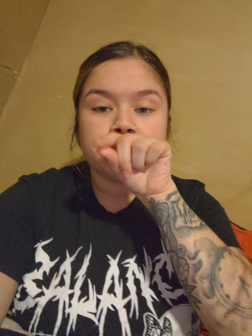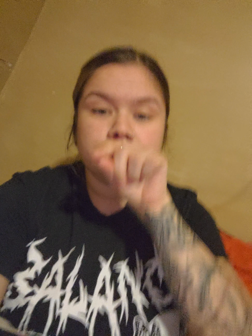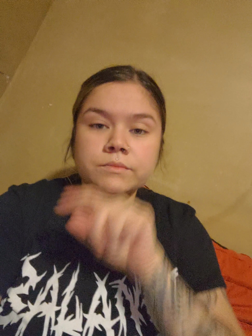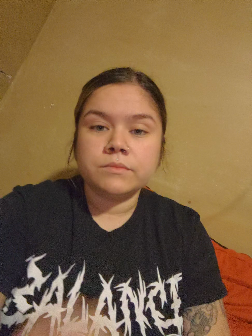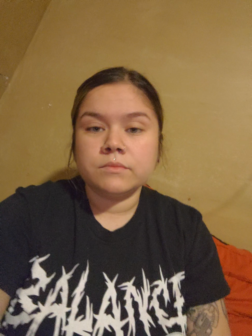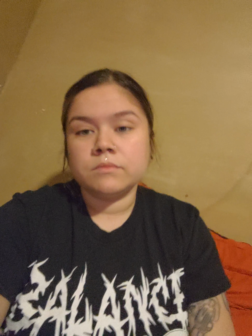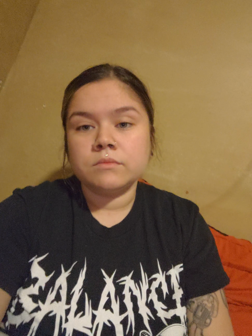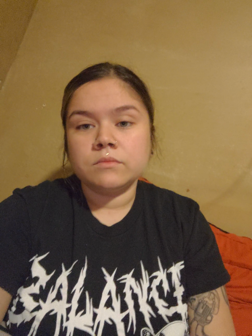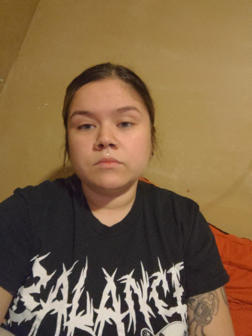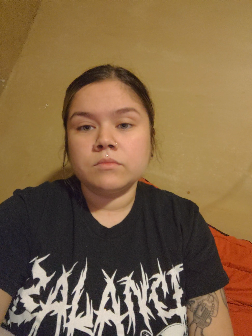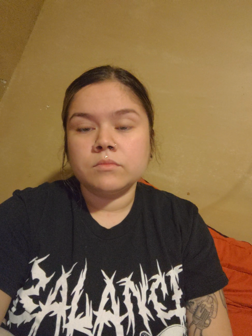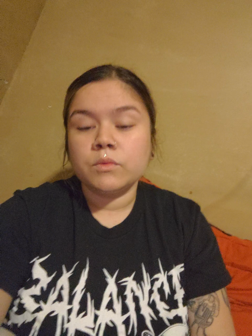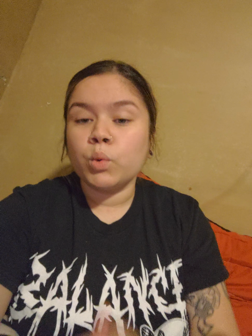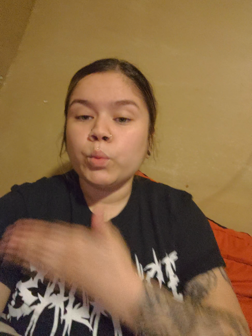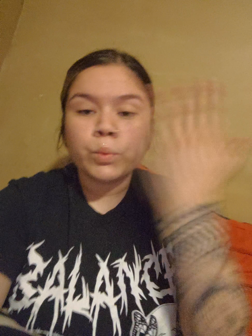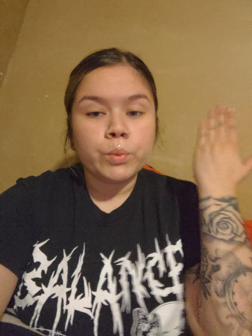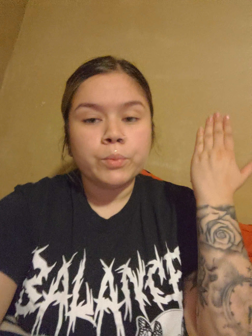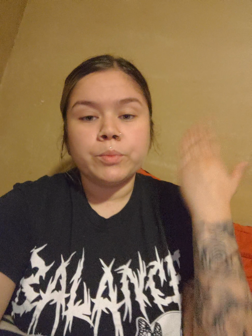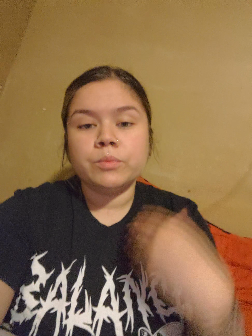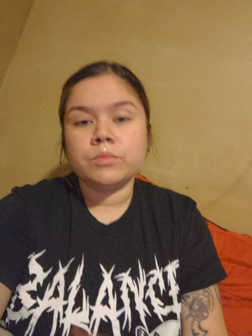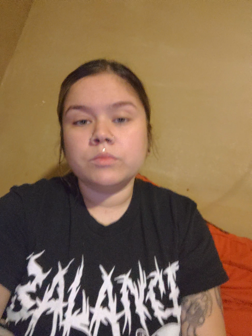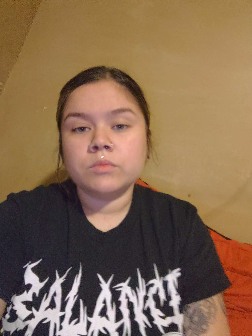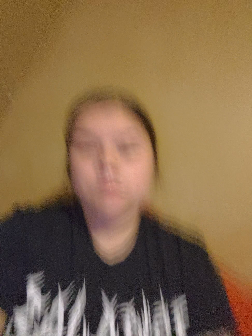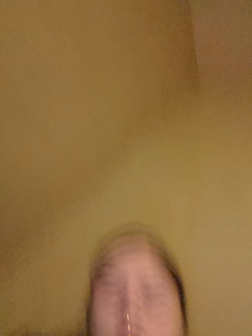all gone